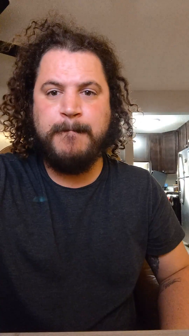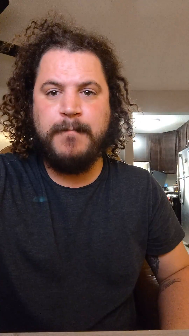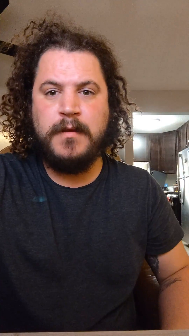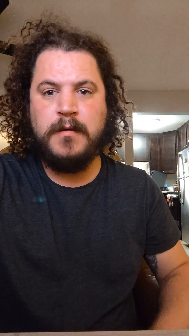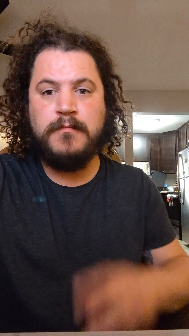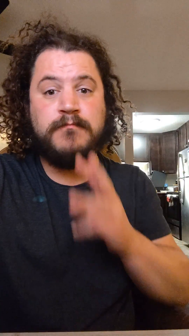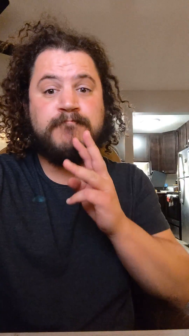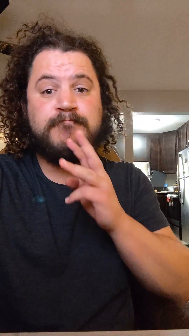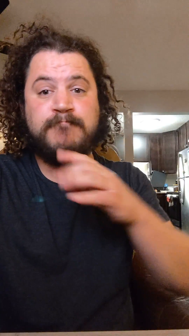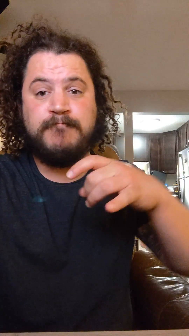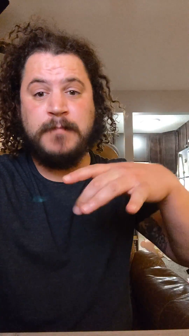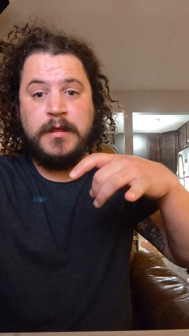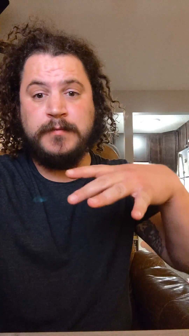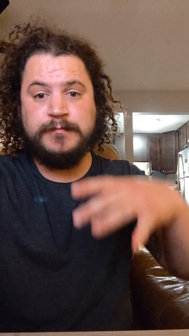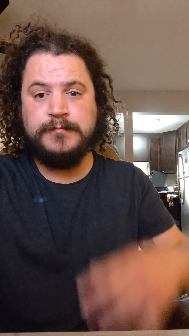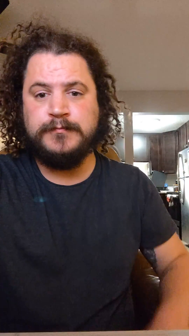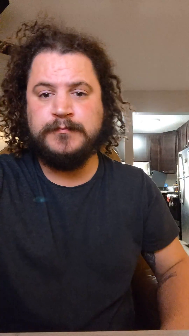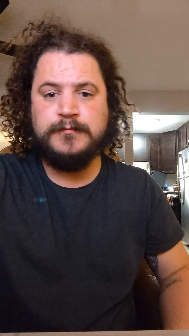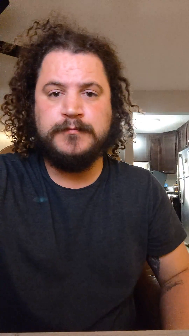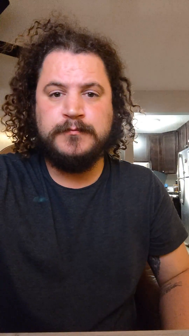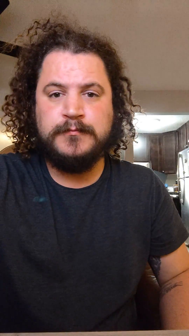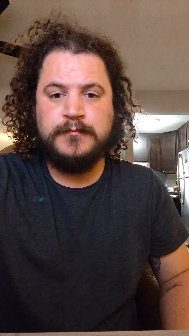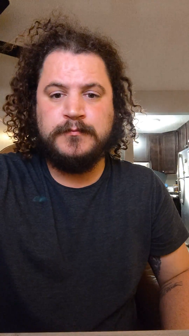melon